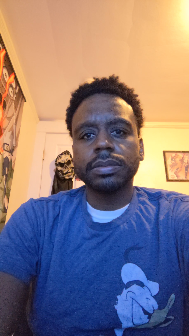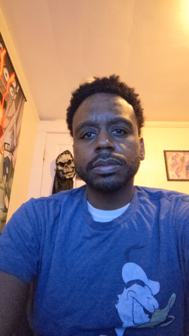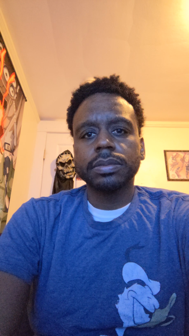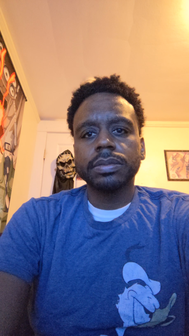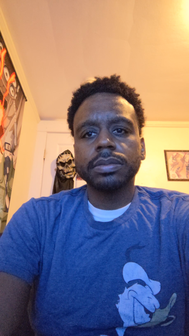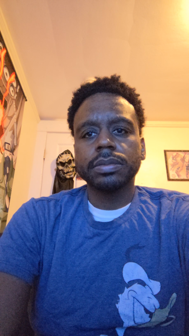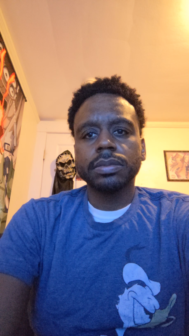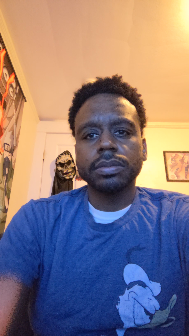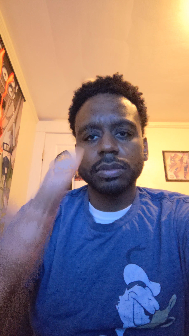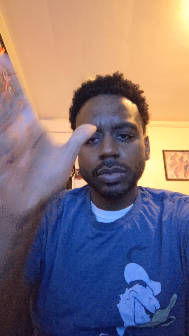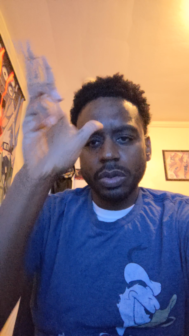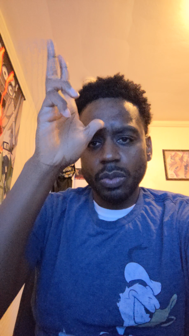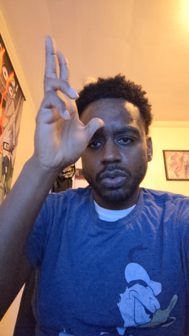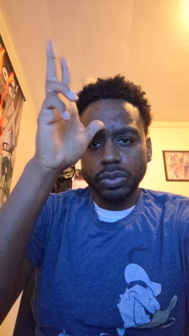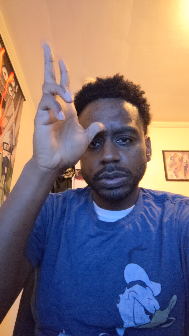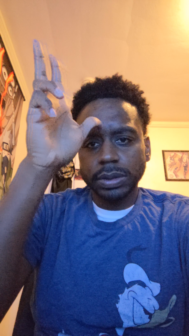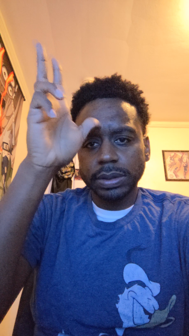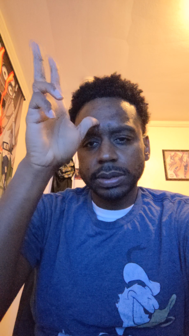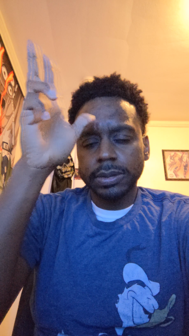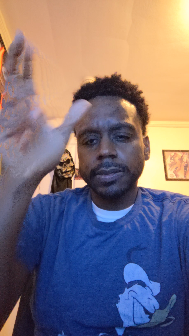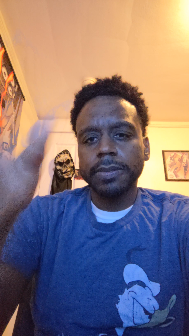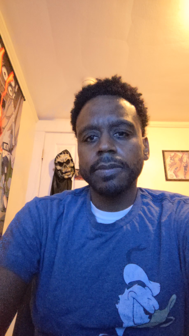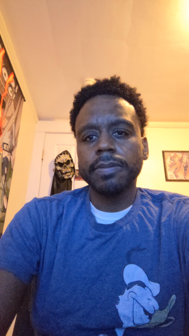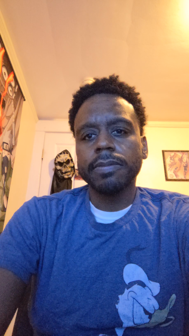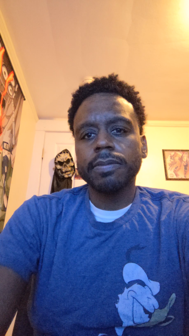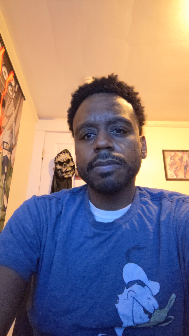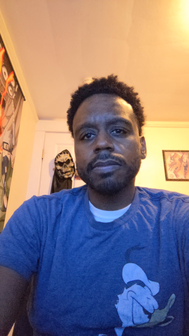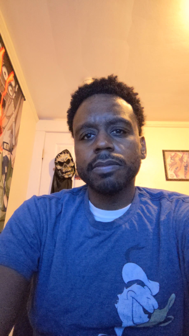rooster